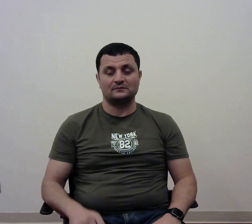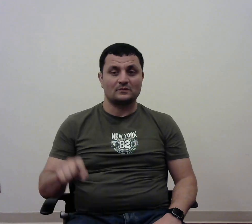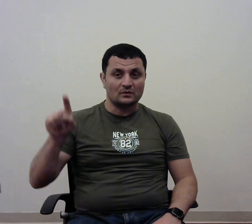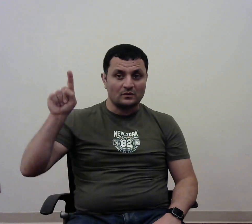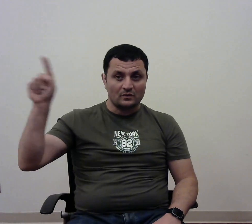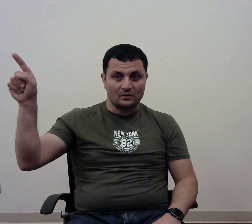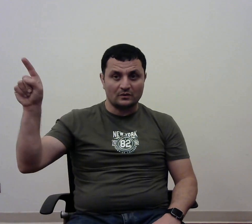onun